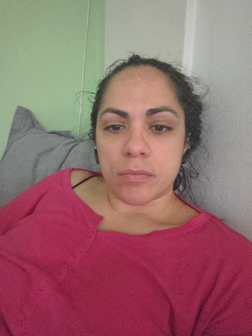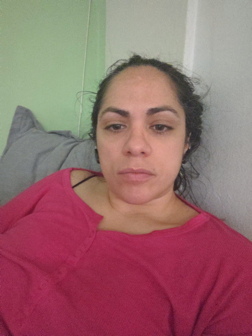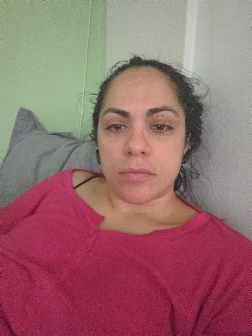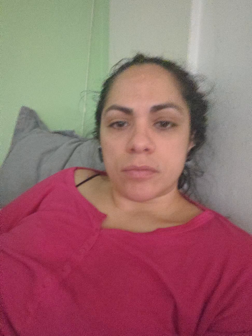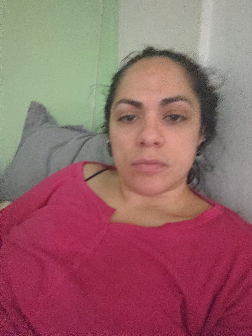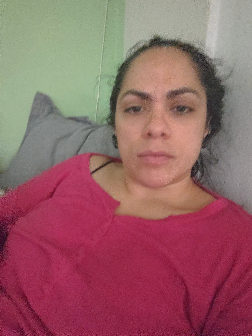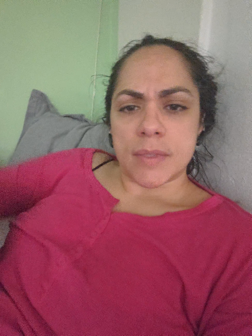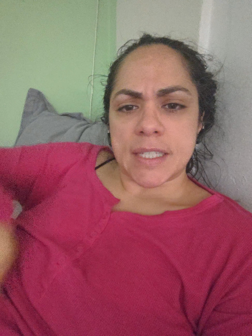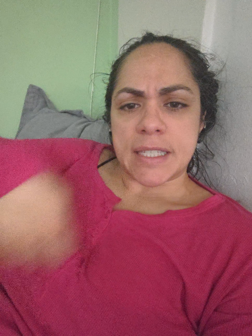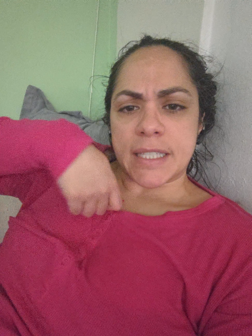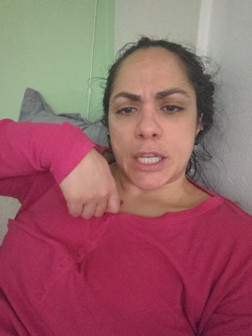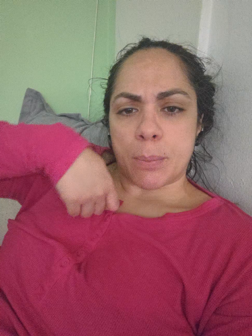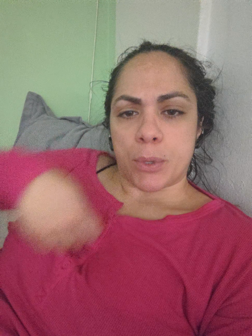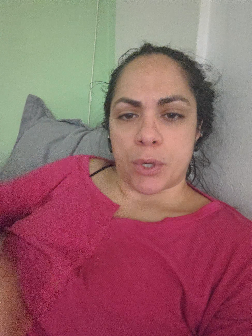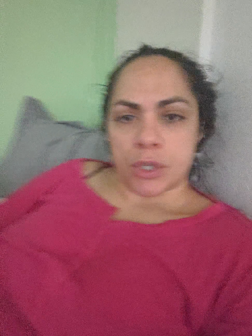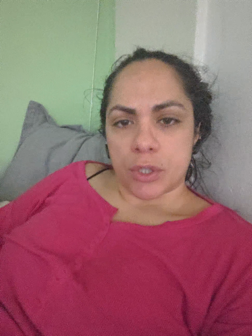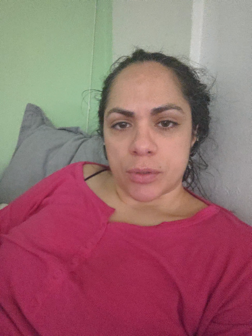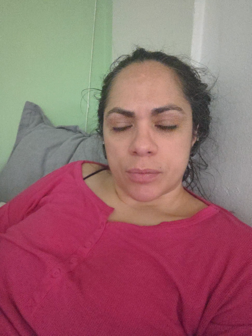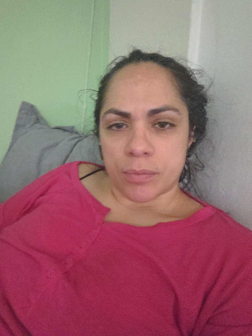zipper